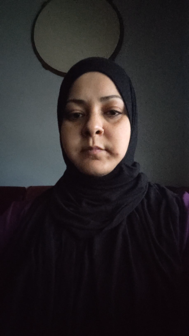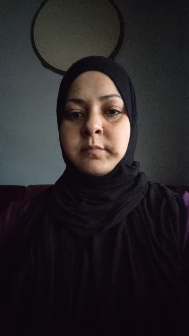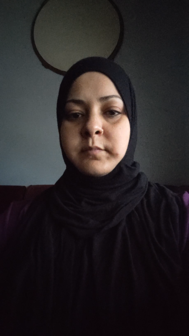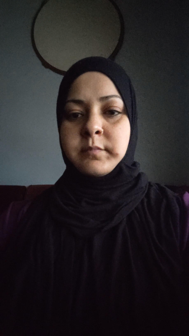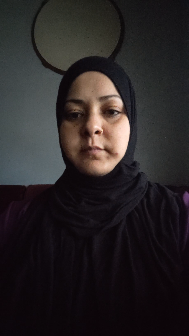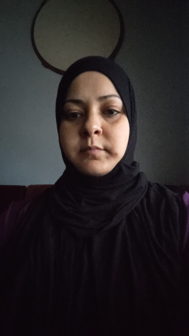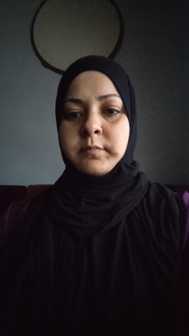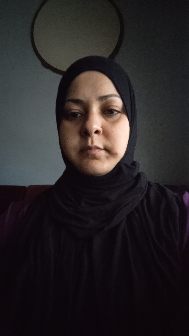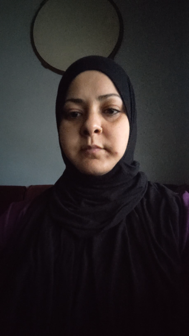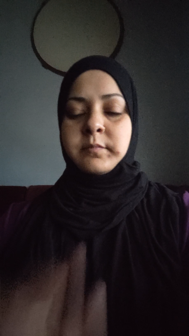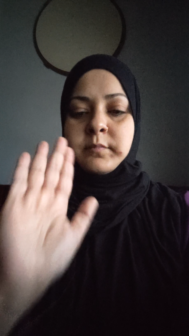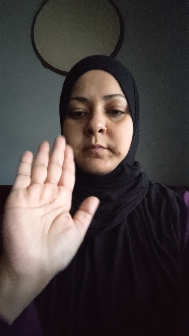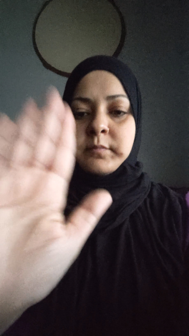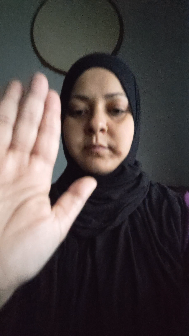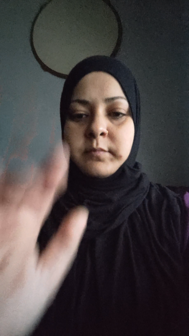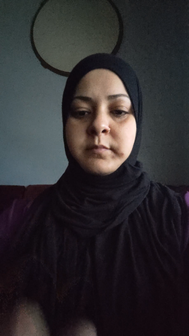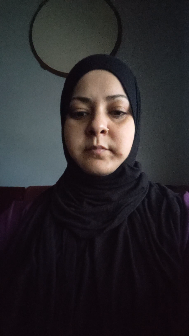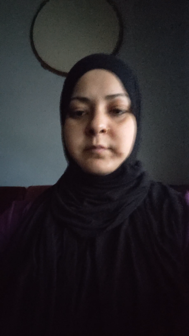push